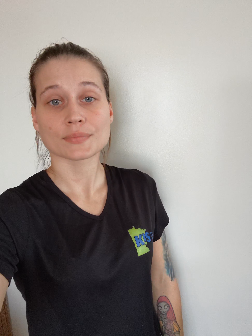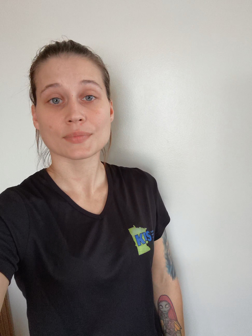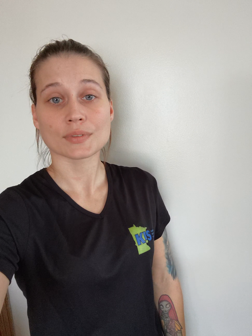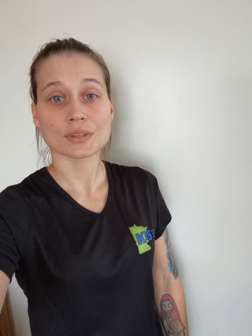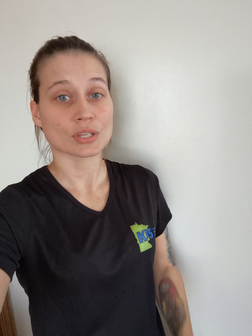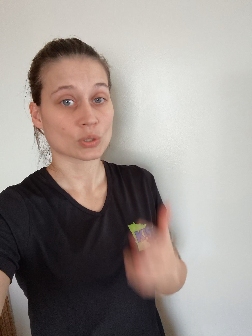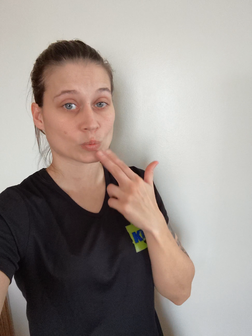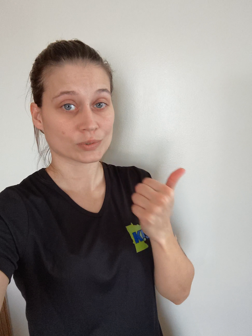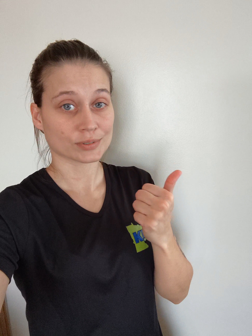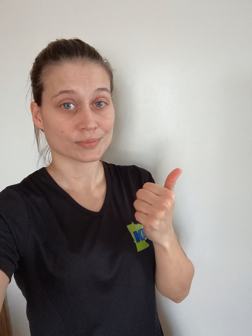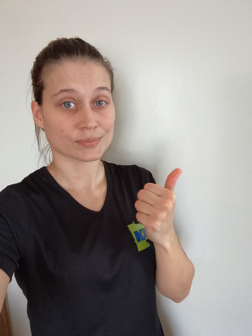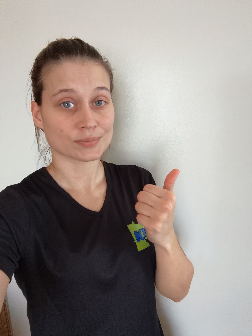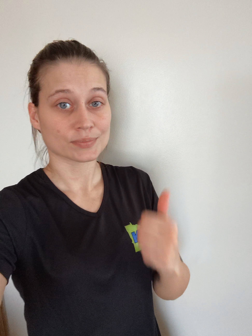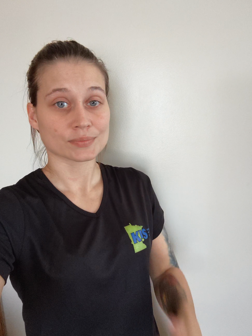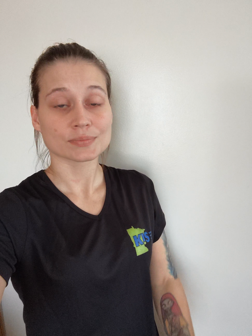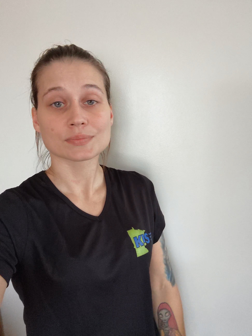cute